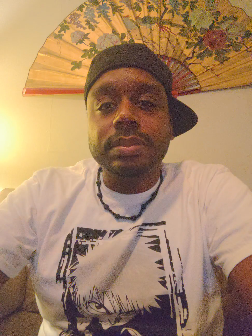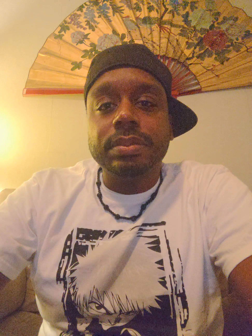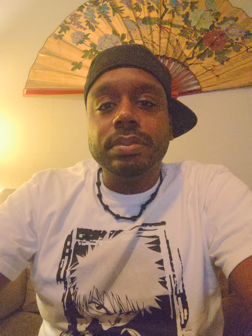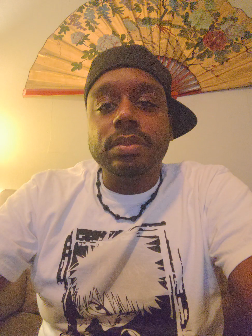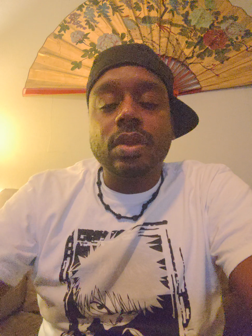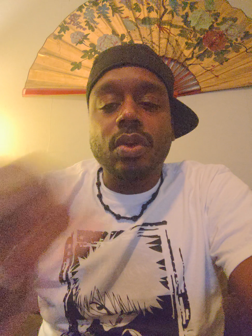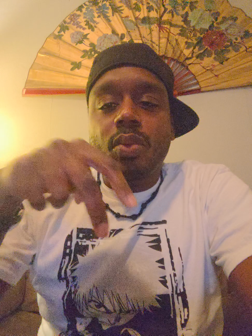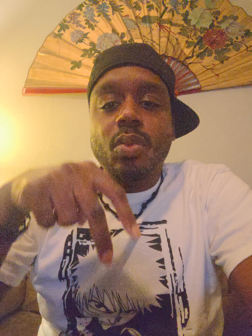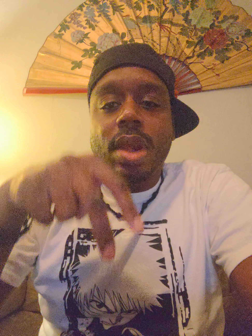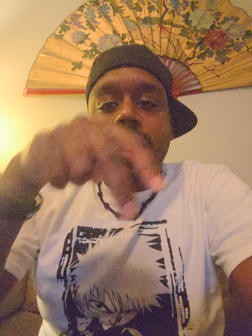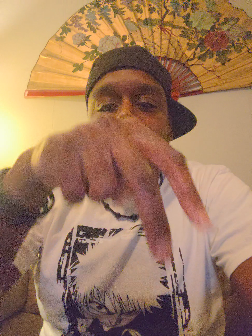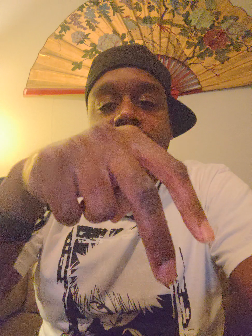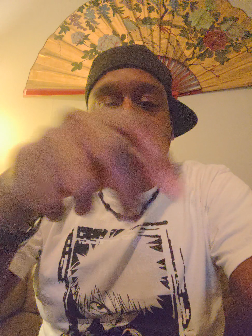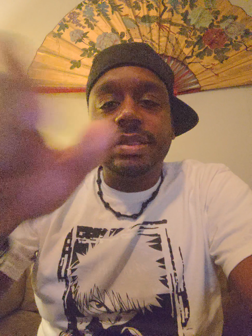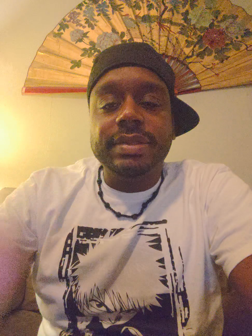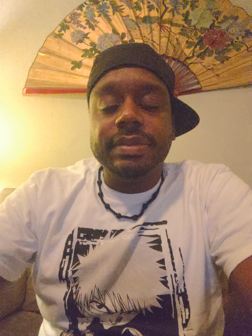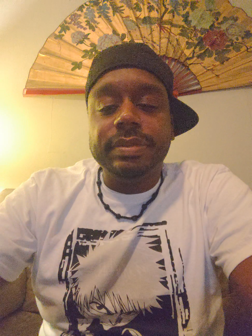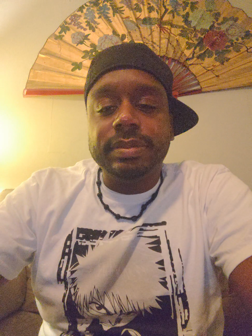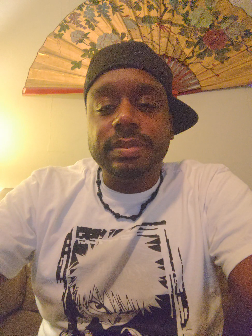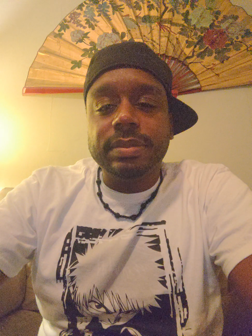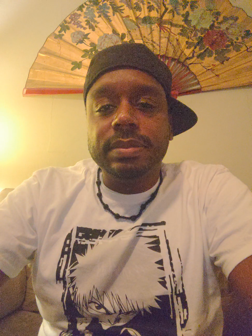ride